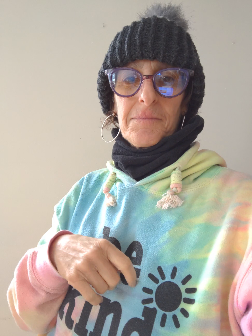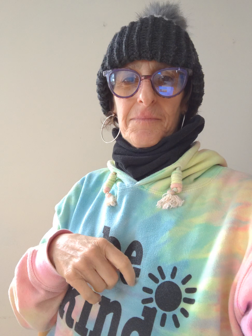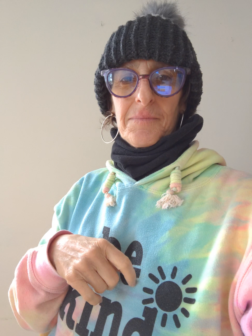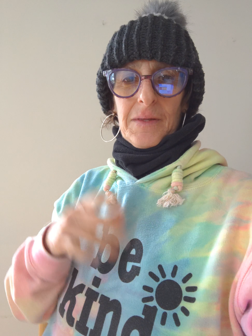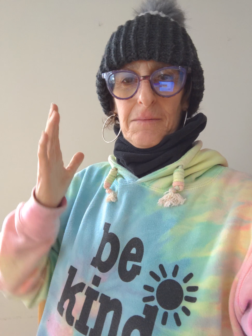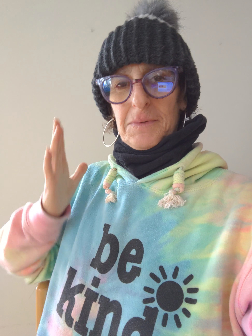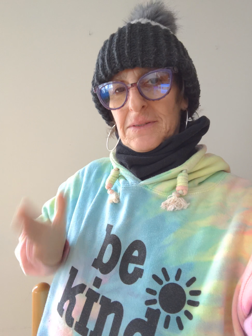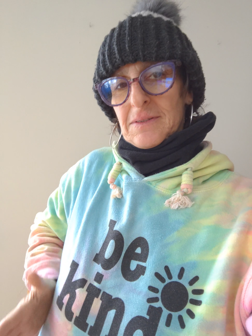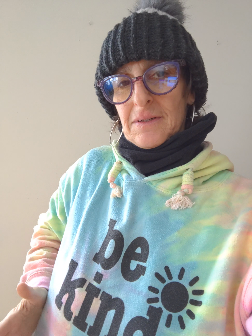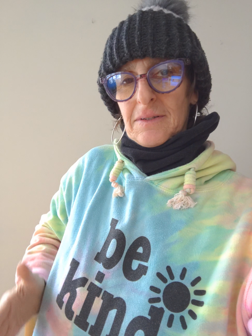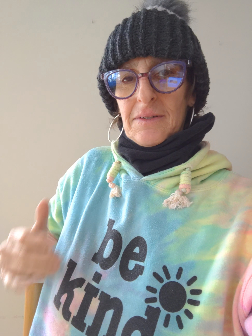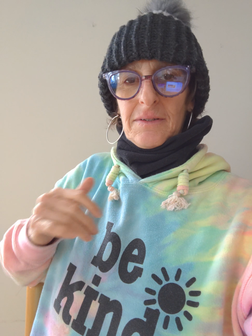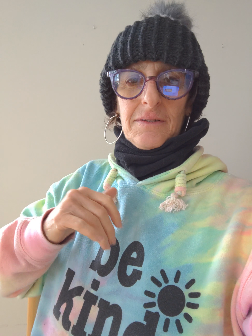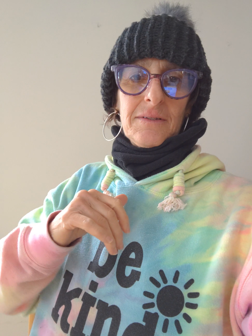beside